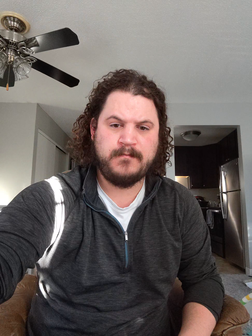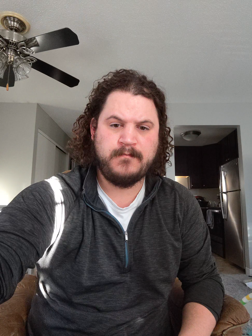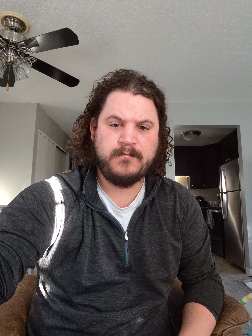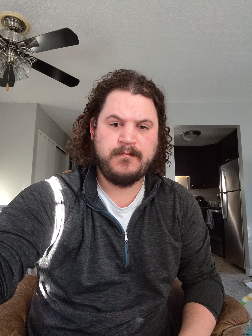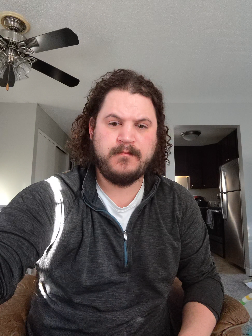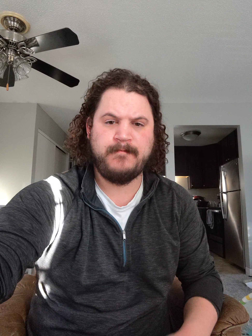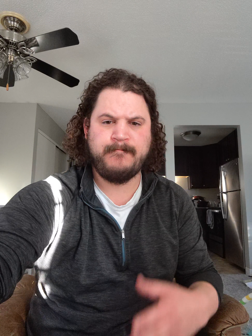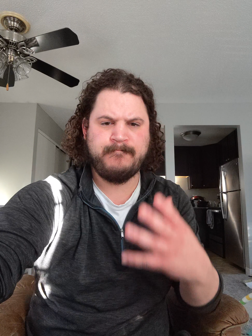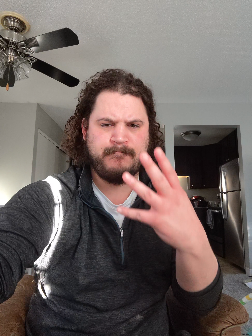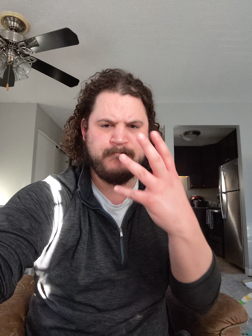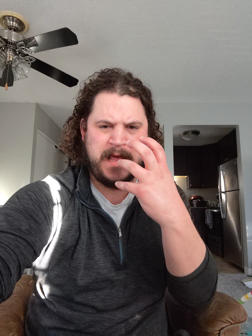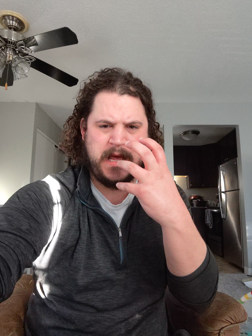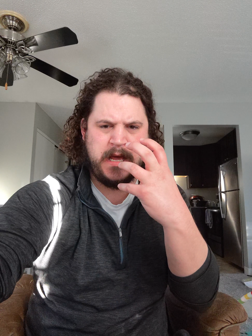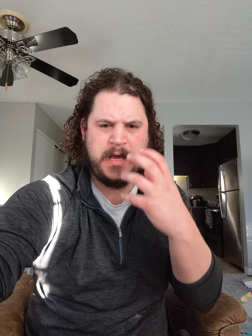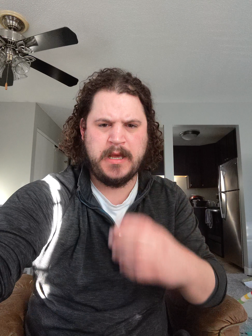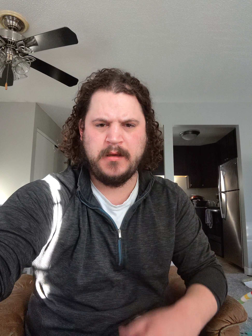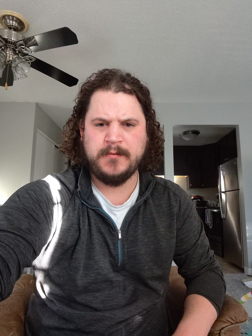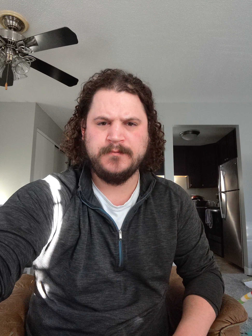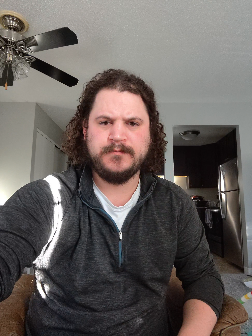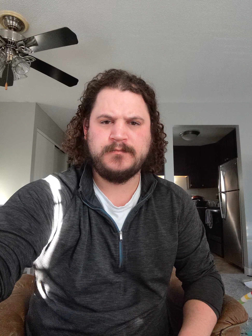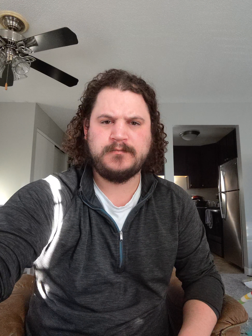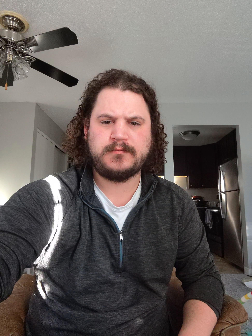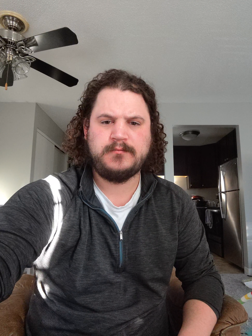mad